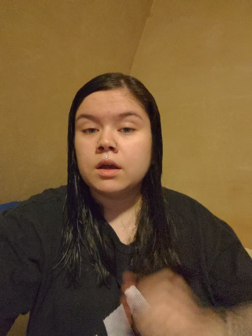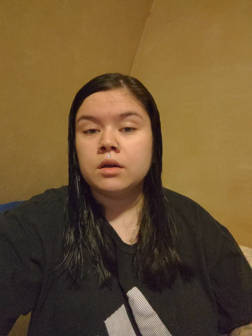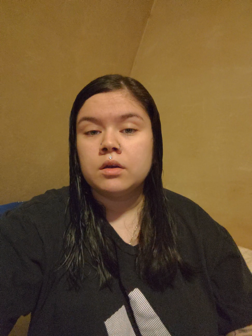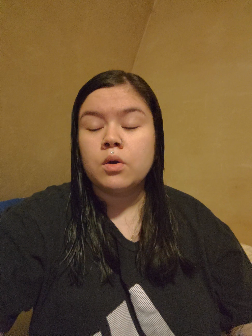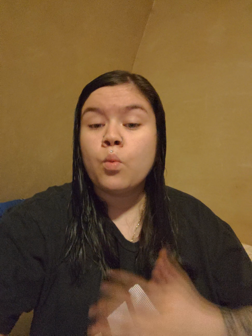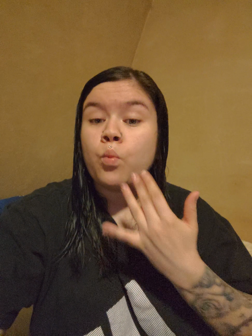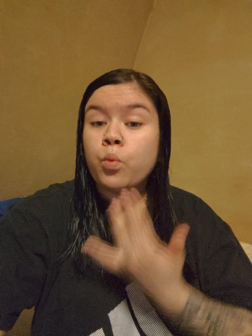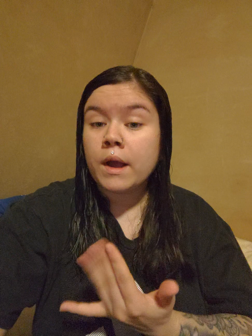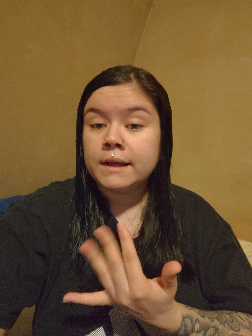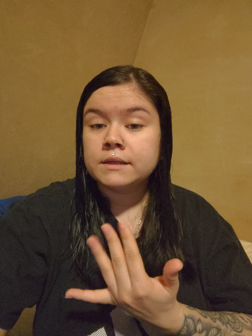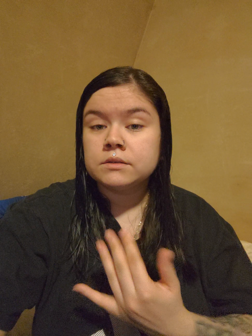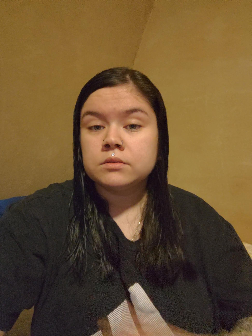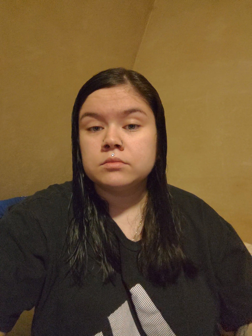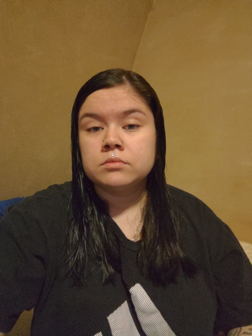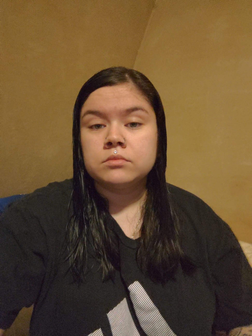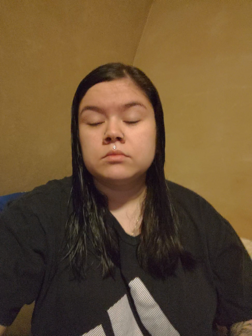wait